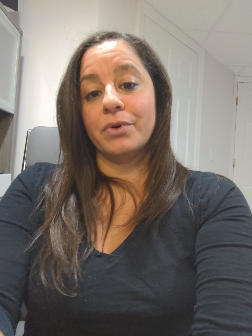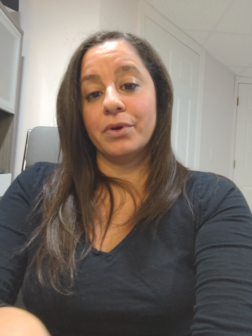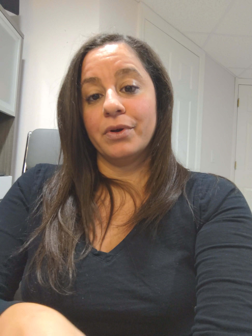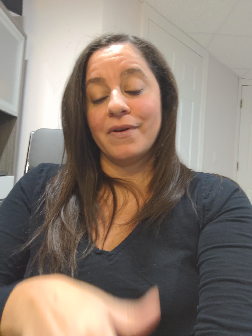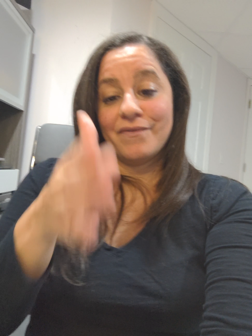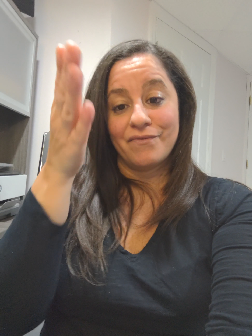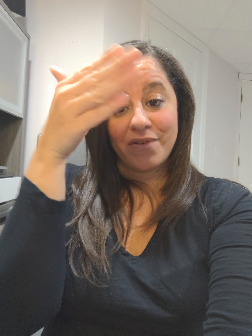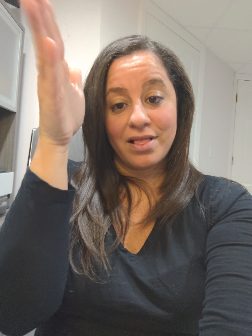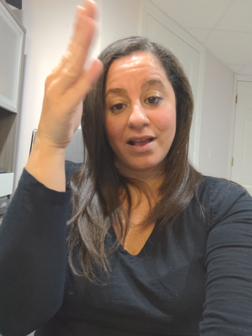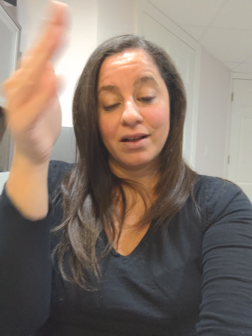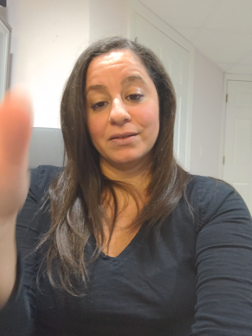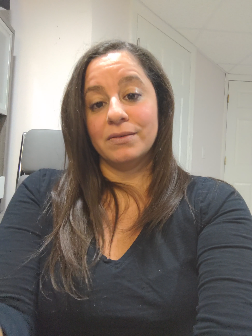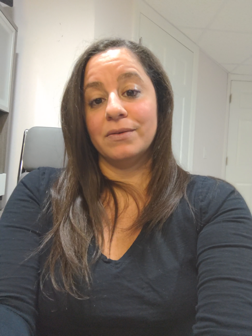flag